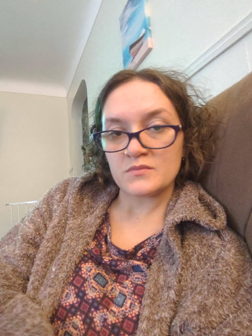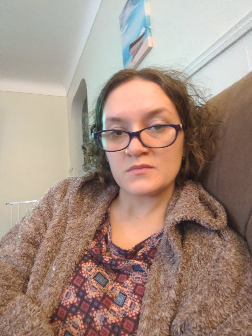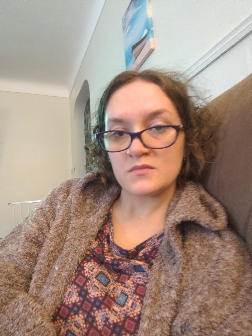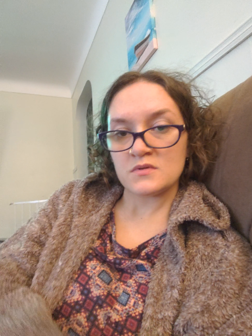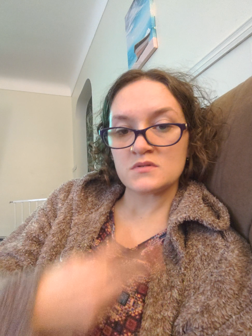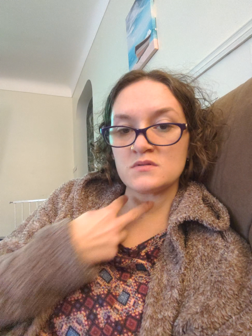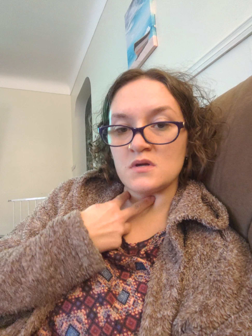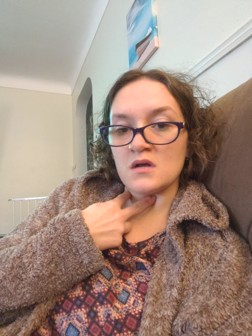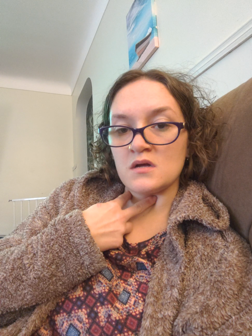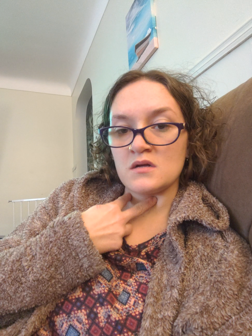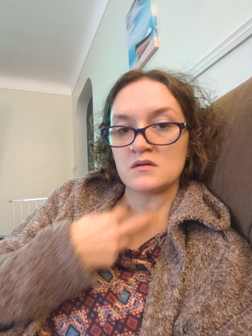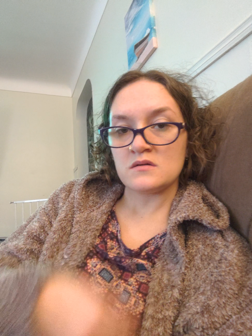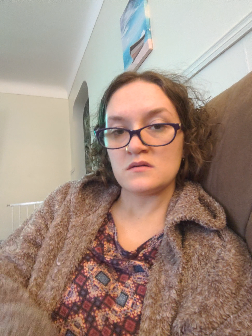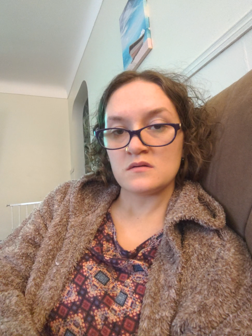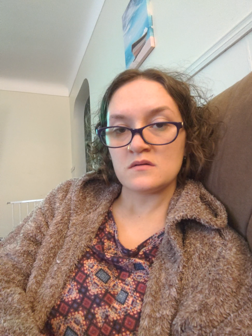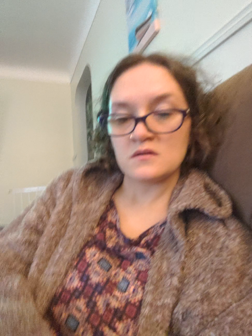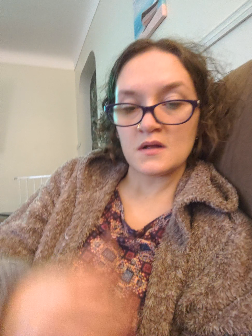stuck